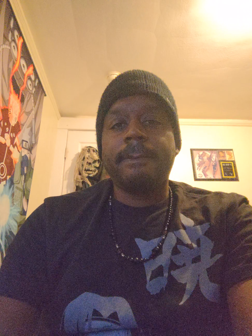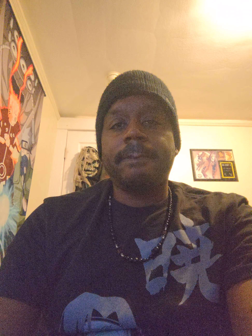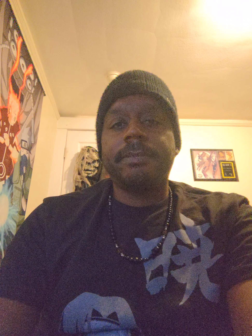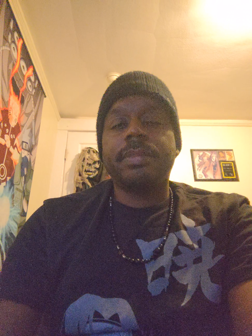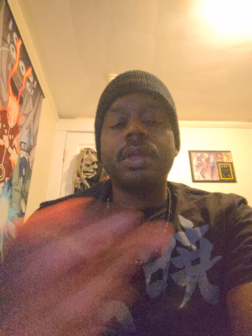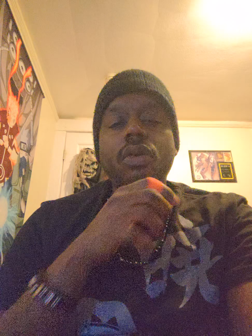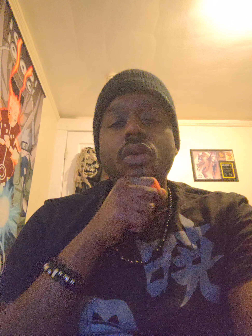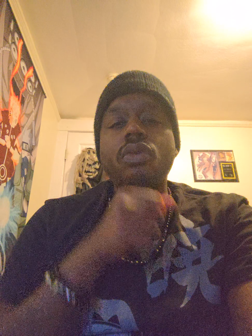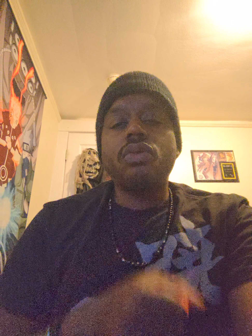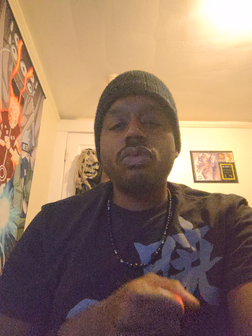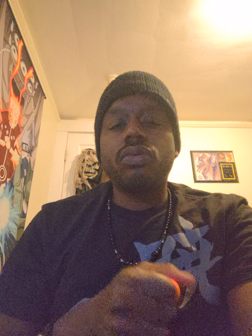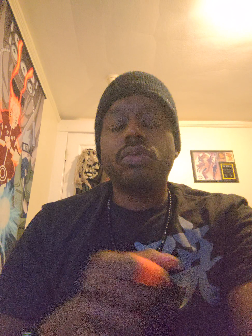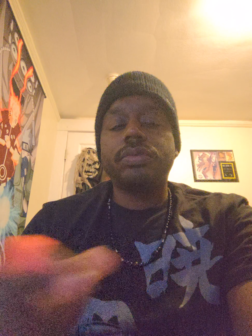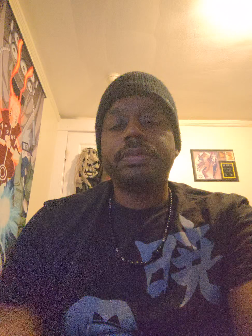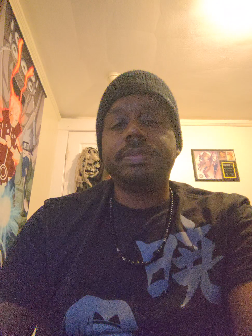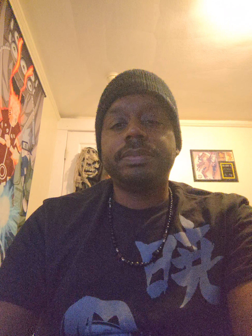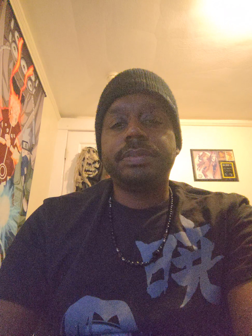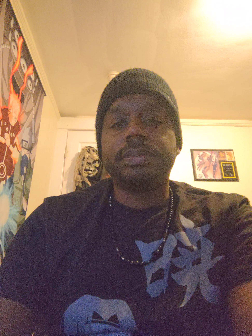old